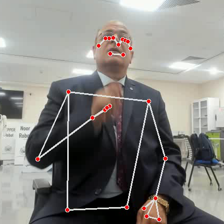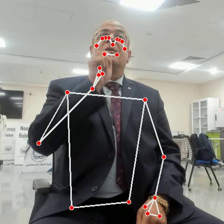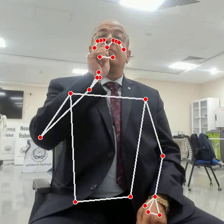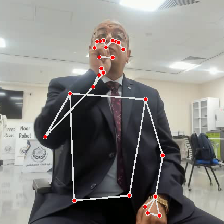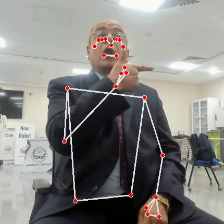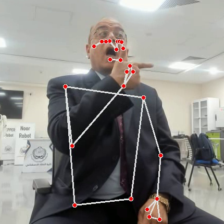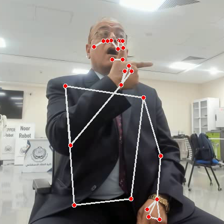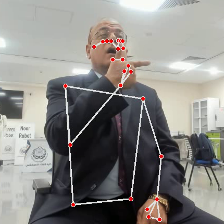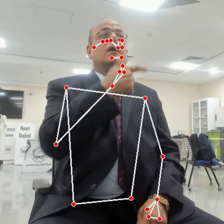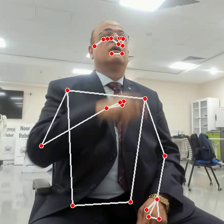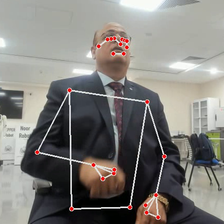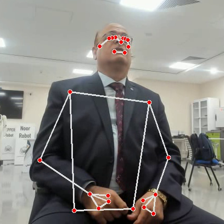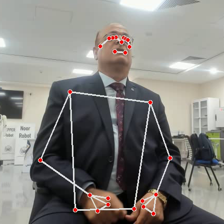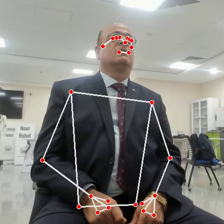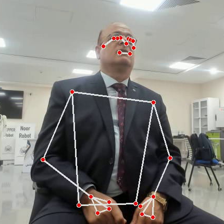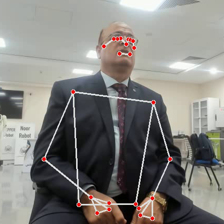bsor3a